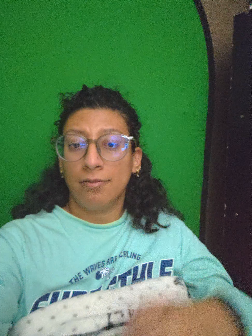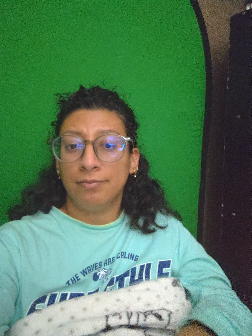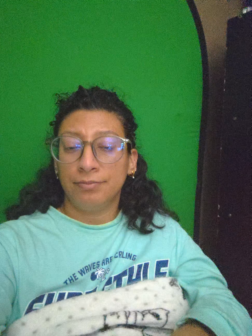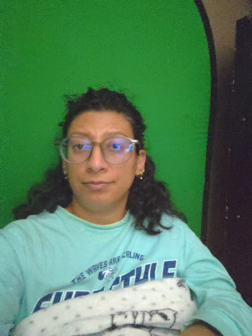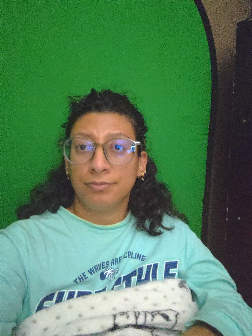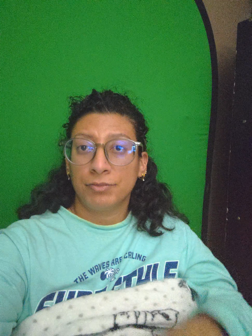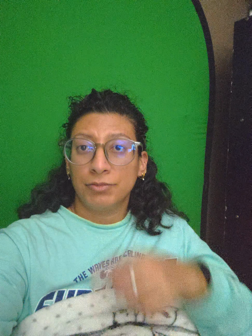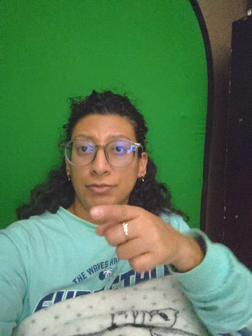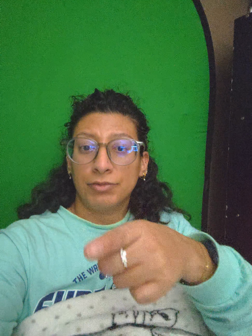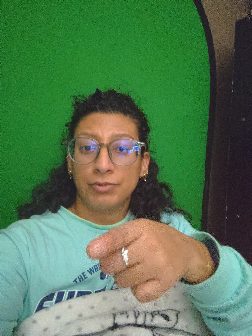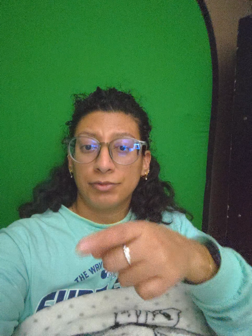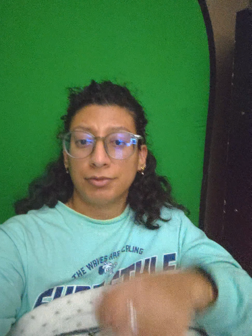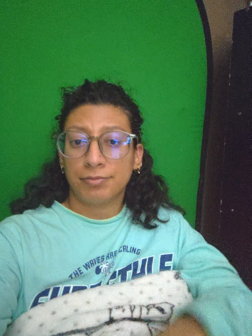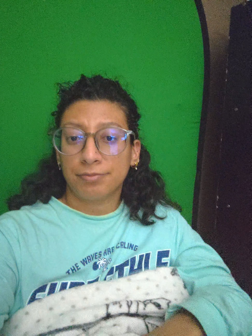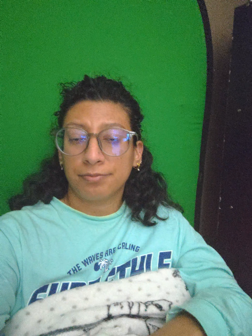he/she/it